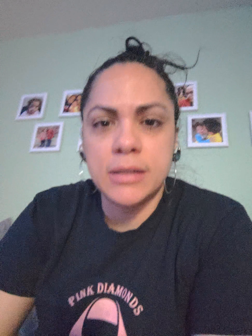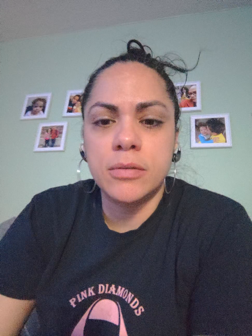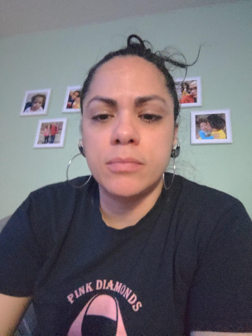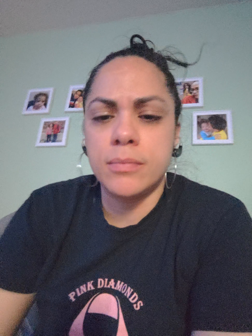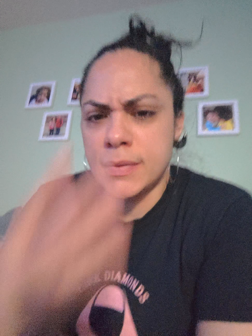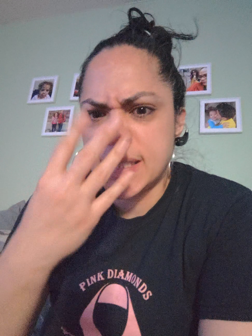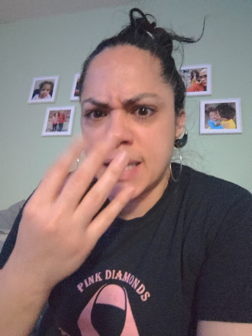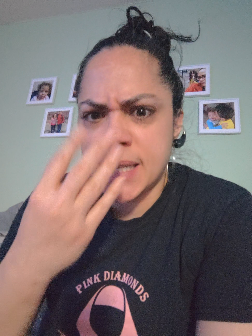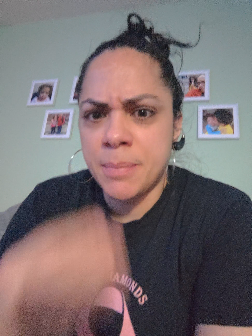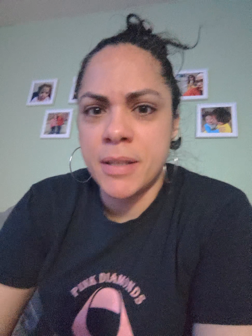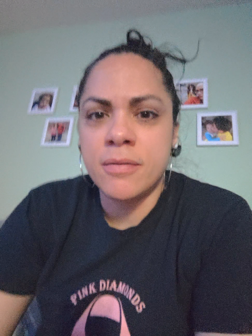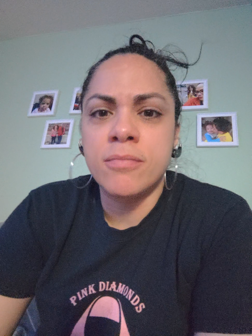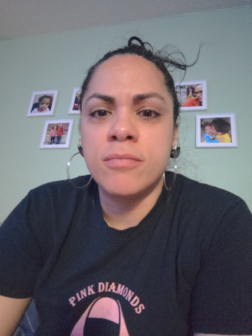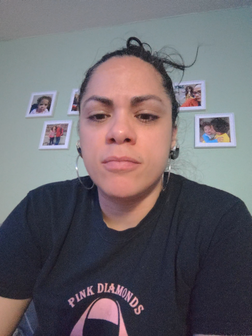sleepy